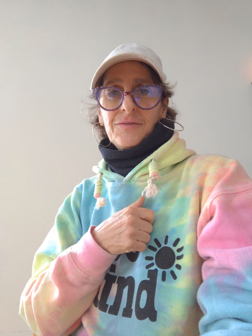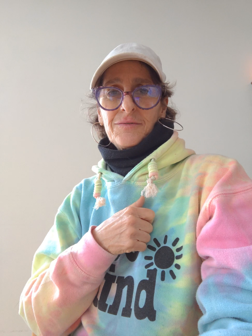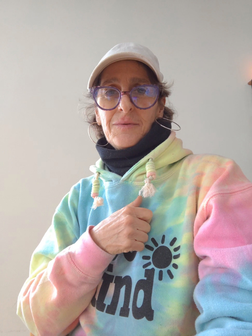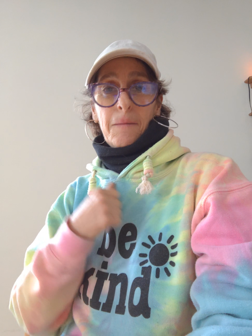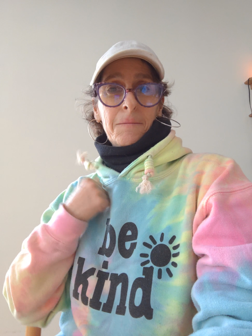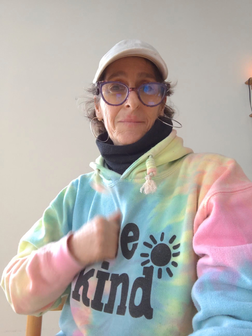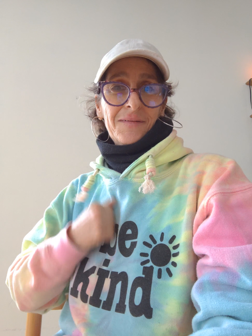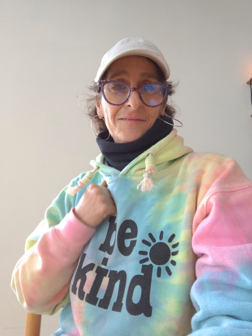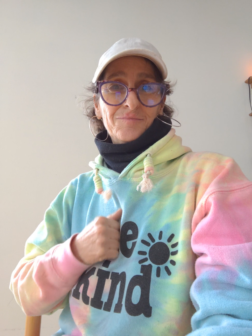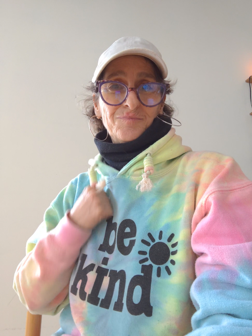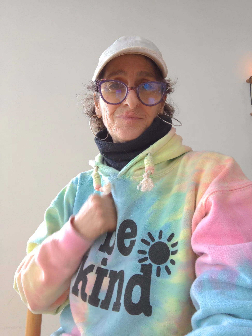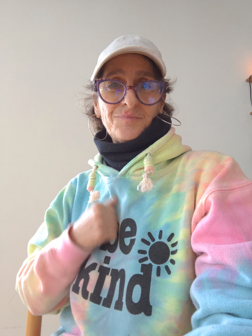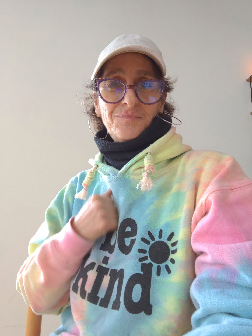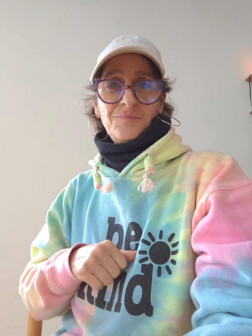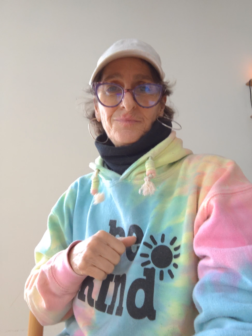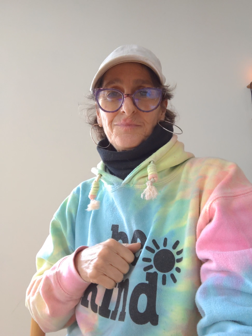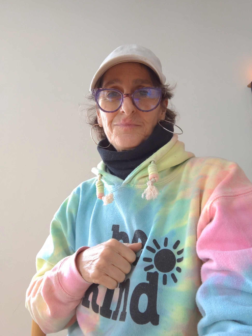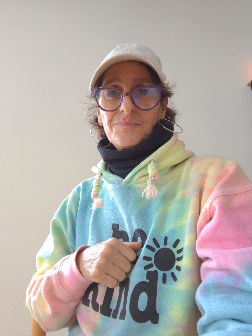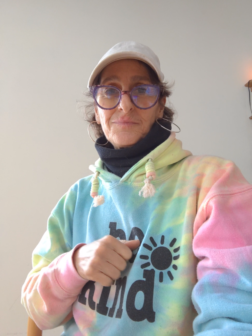bath